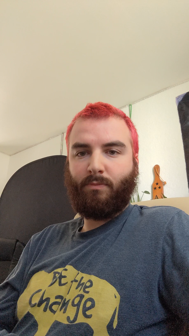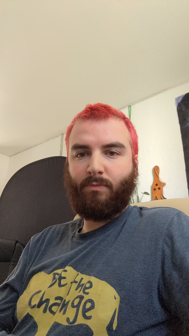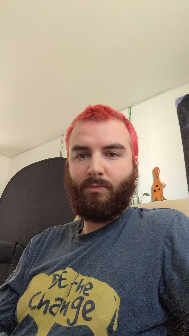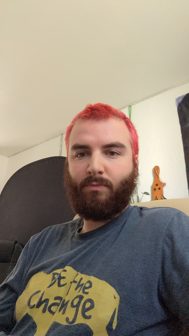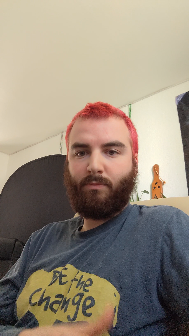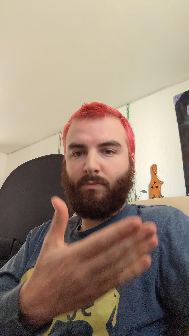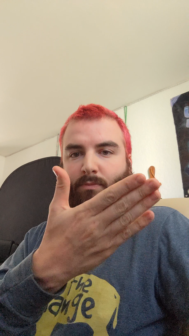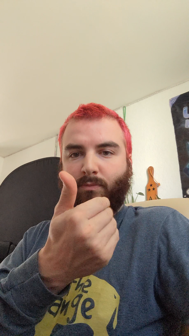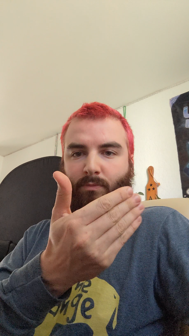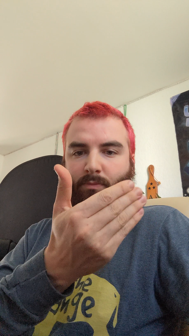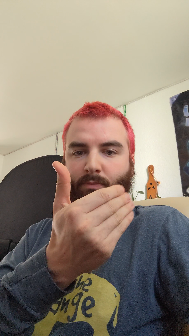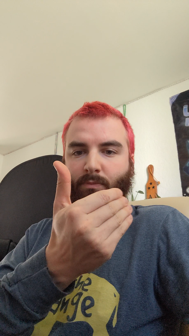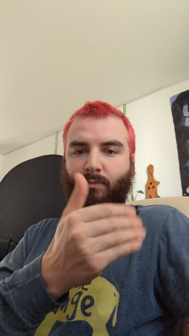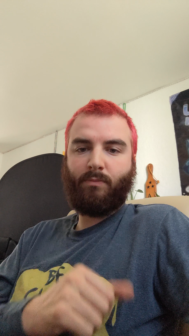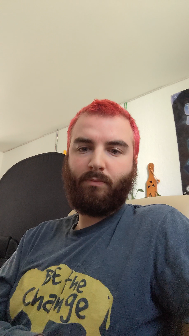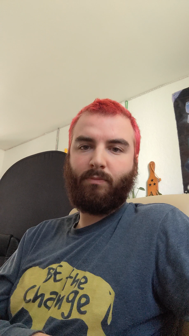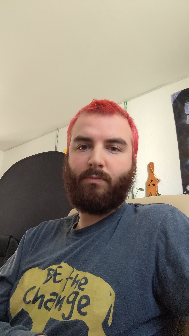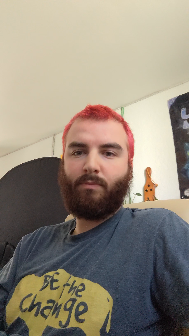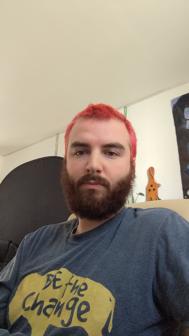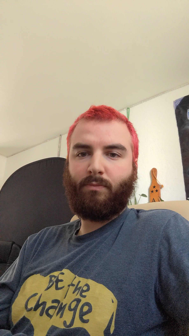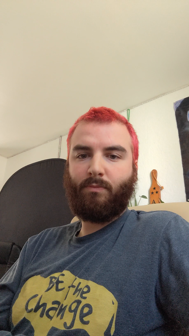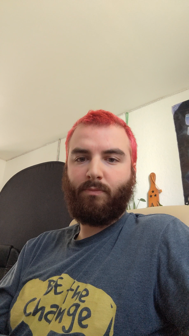butterfly